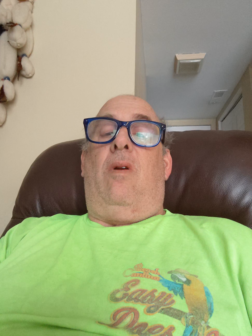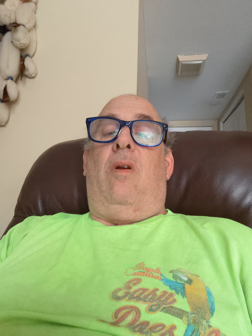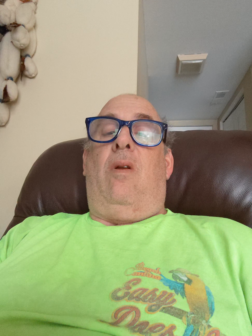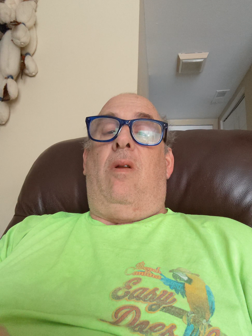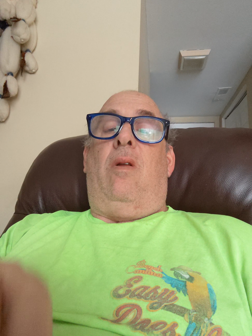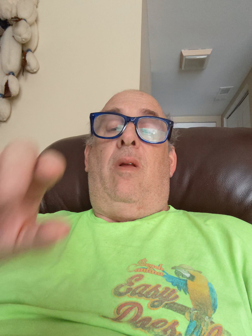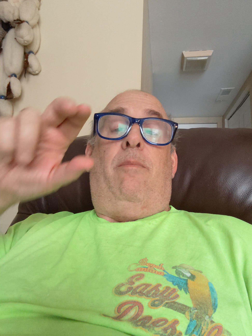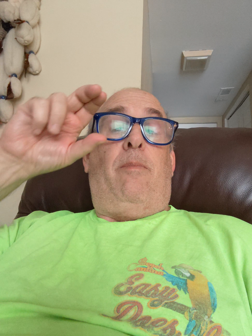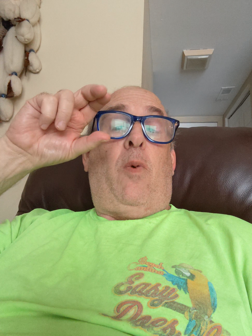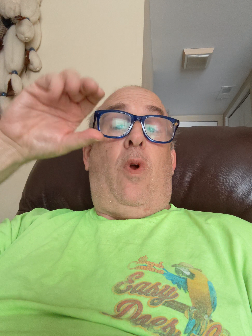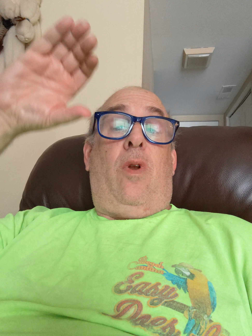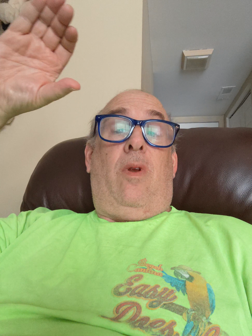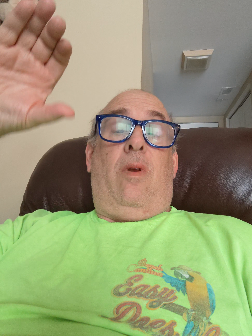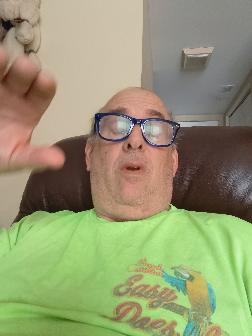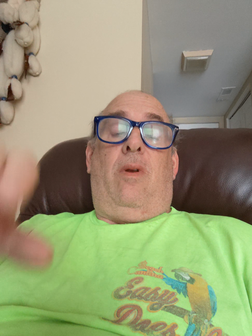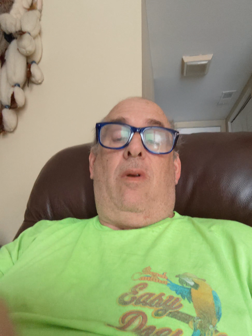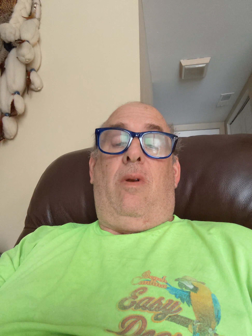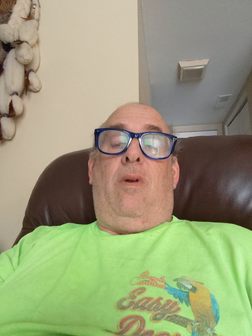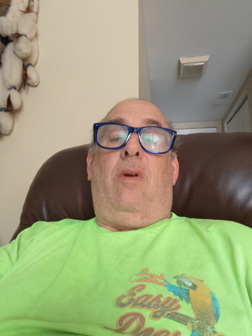moon